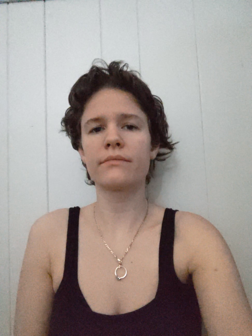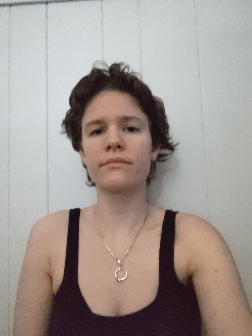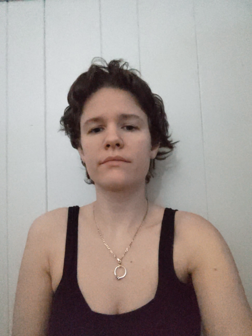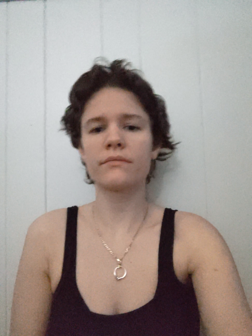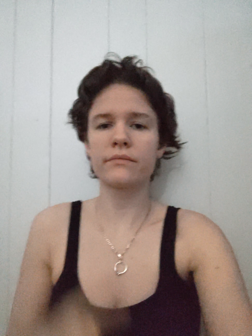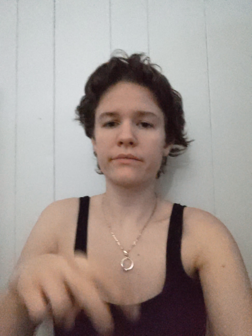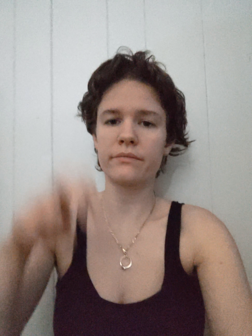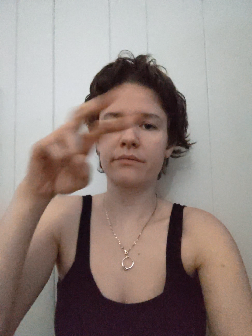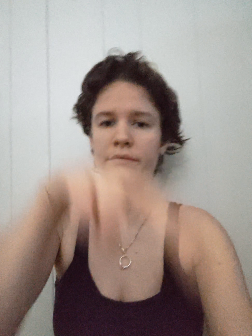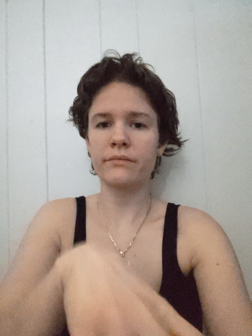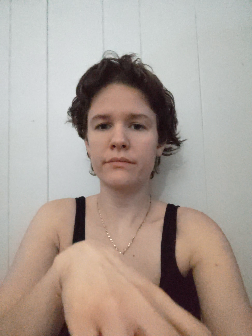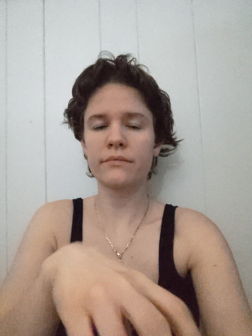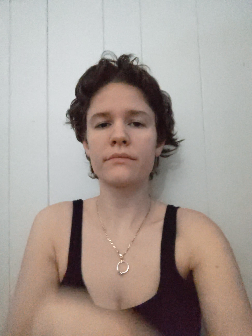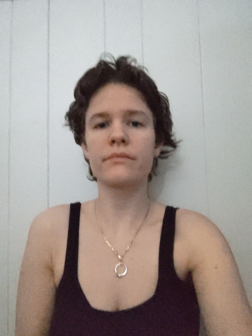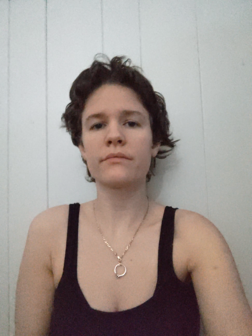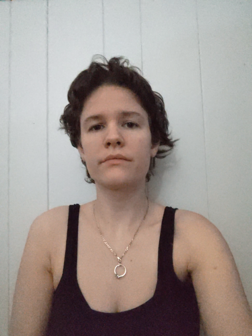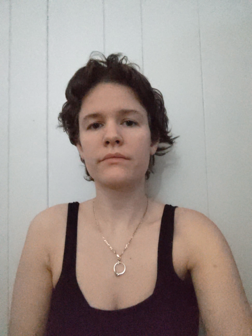jump